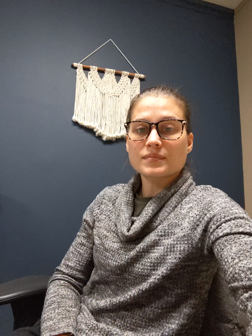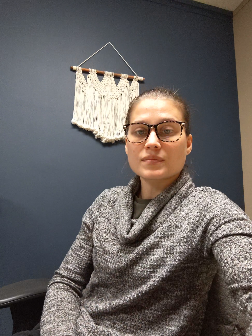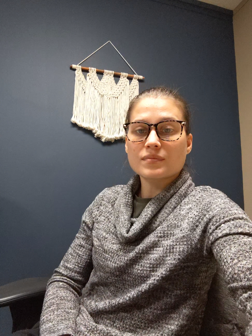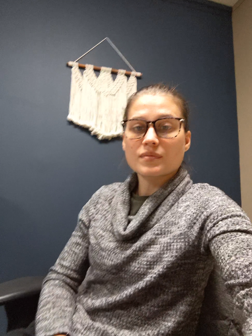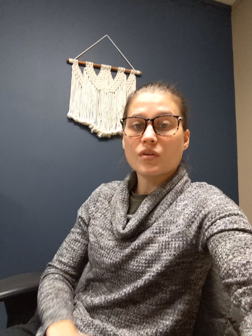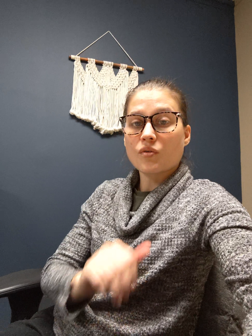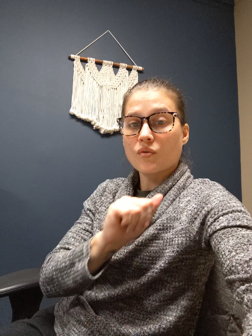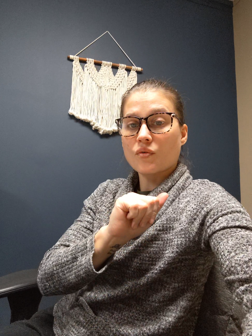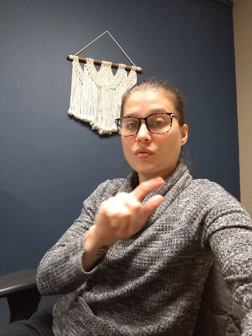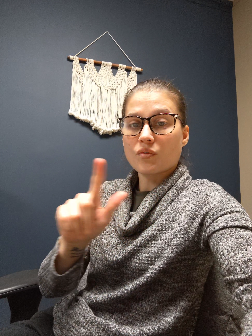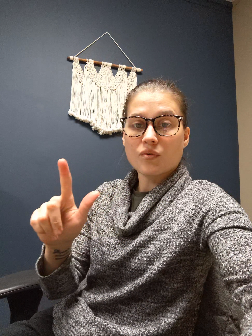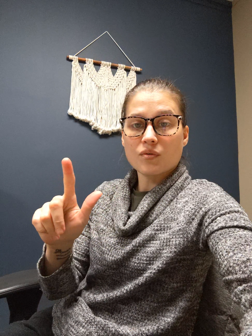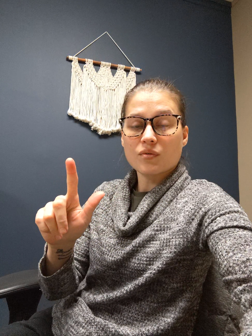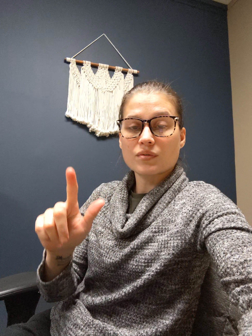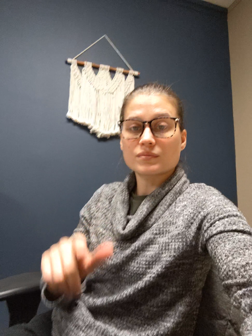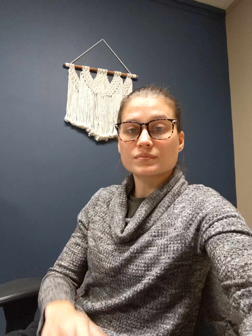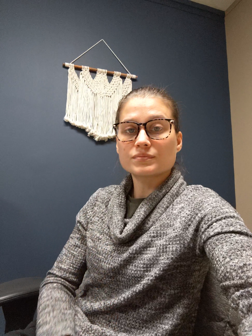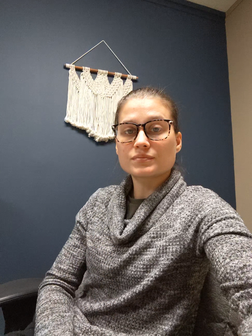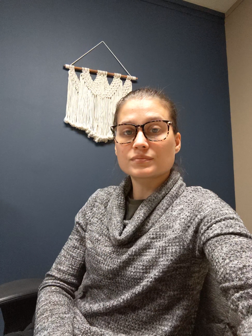all